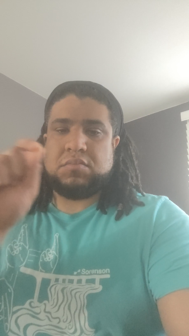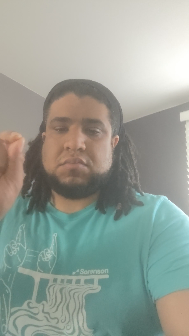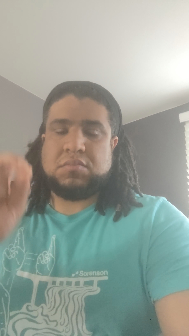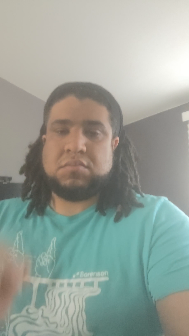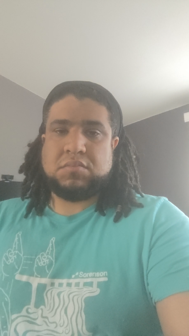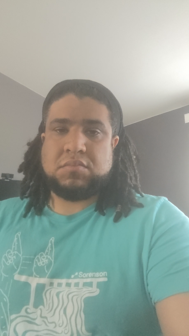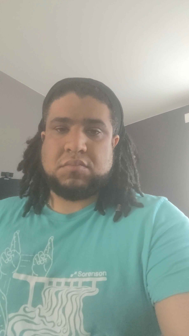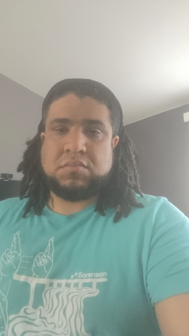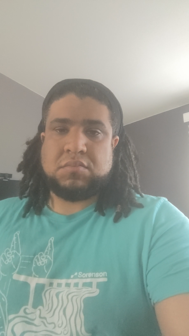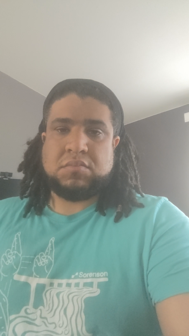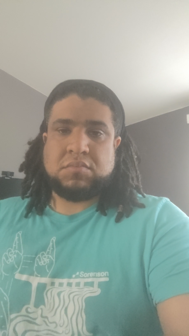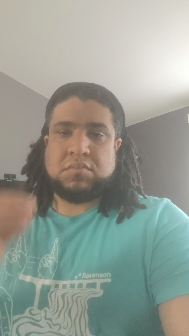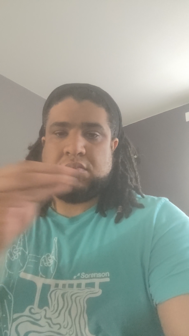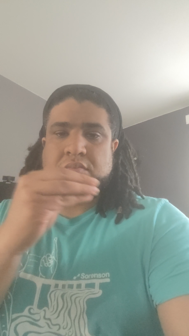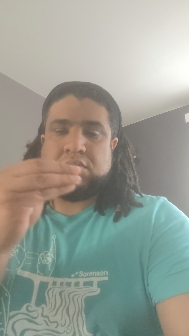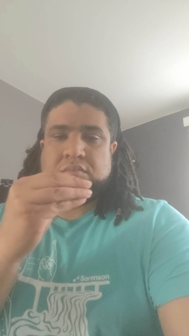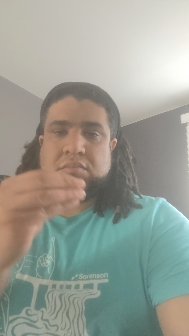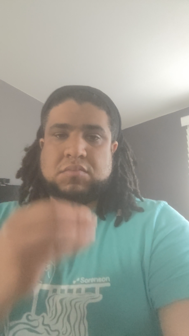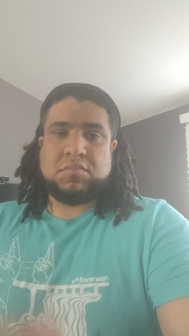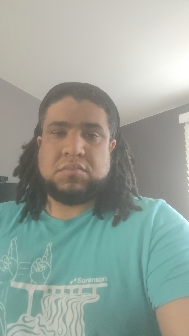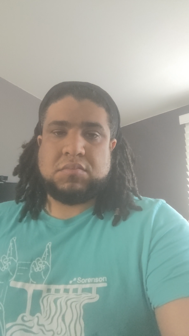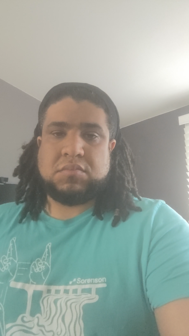more